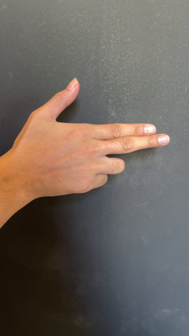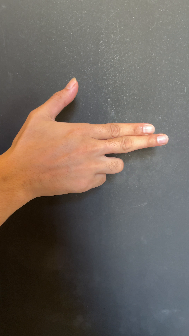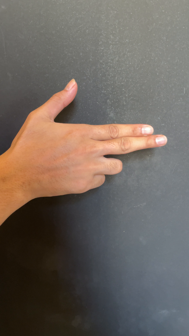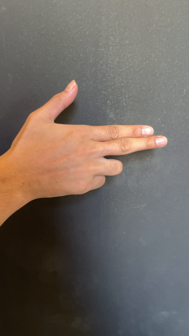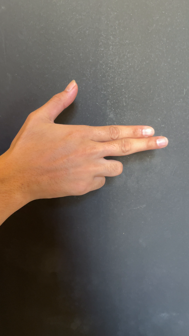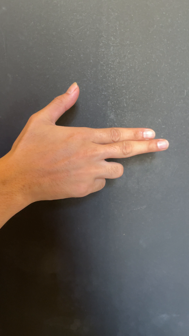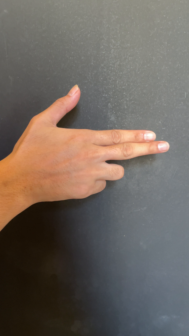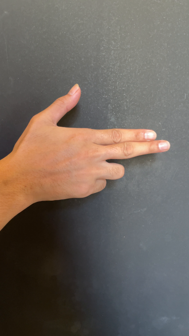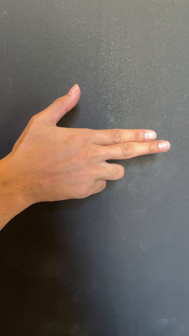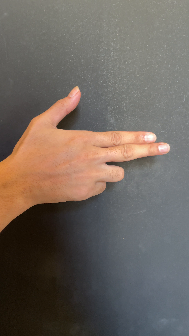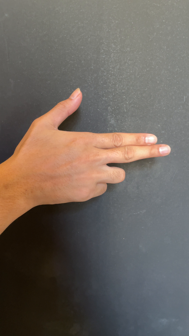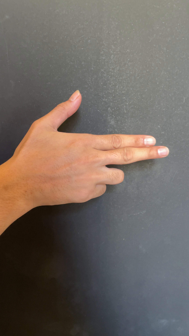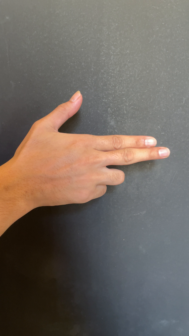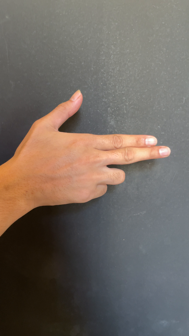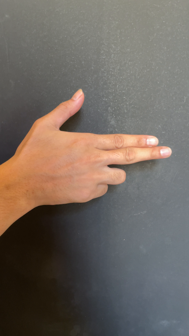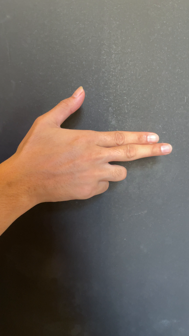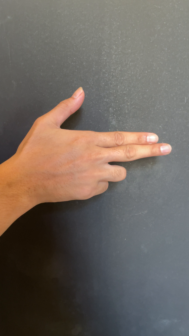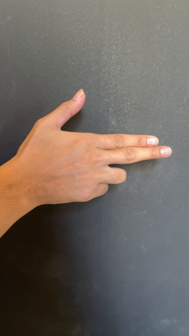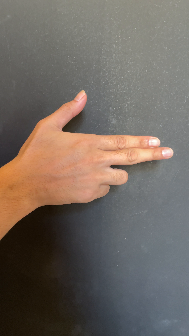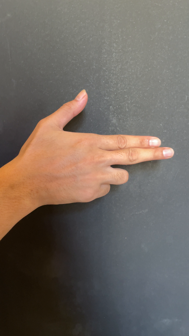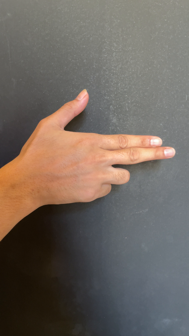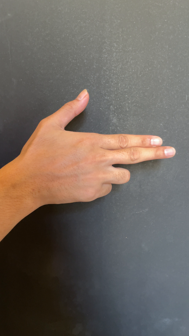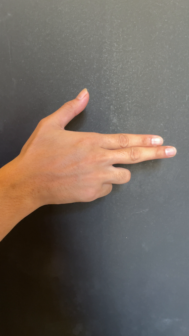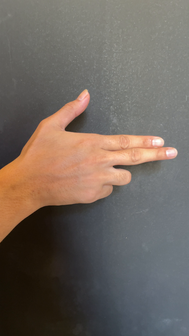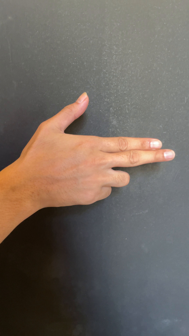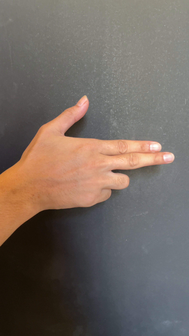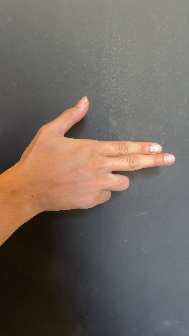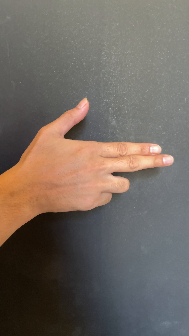च